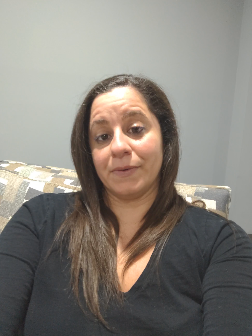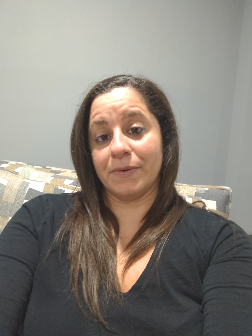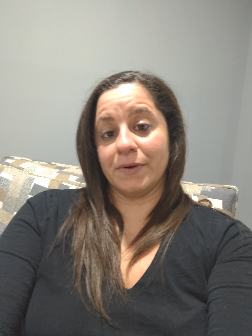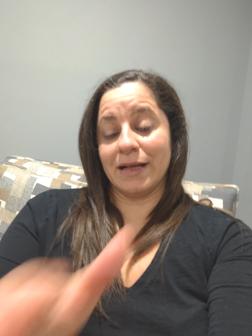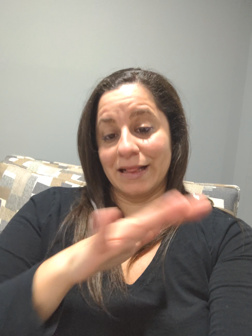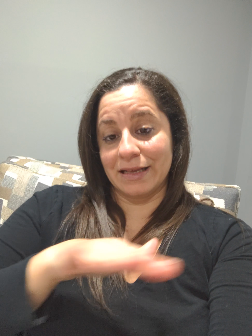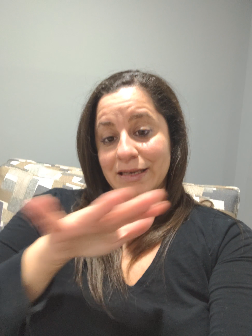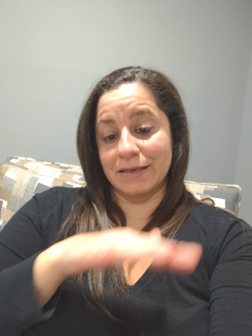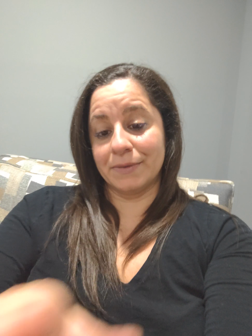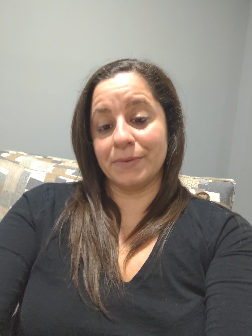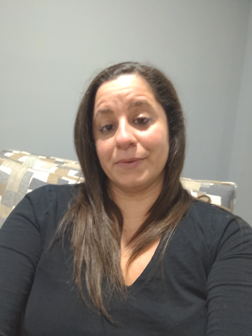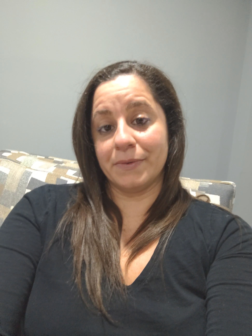clean